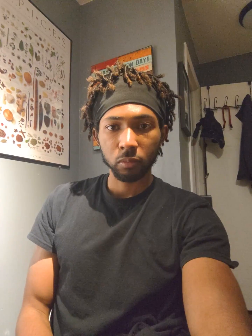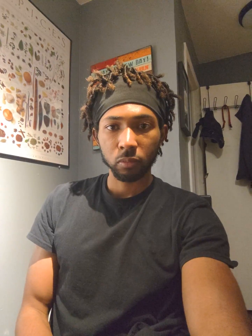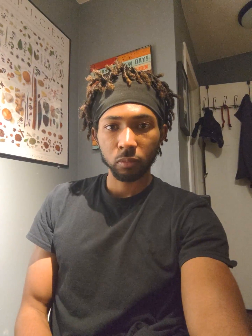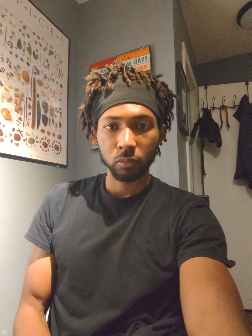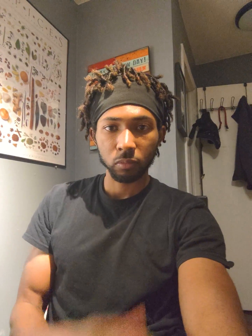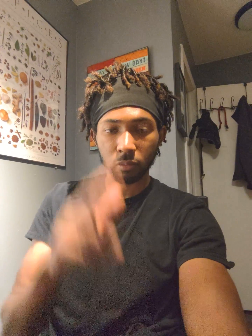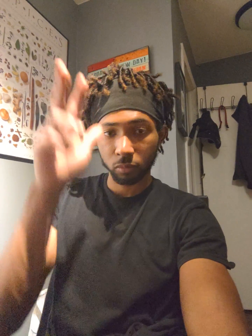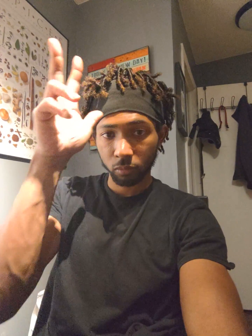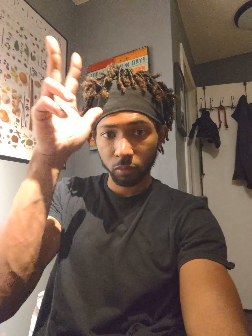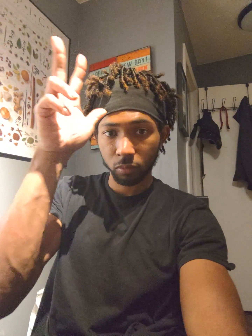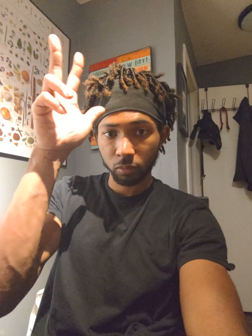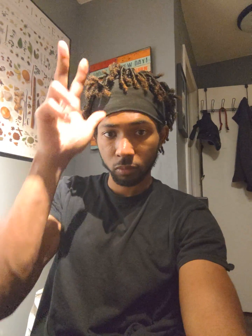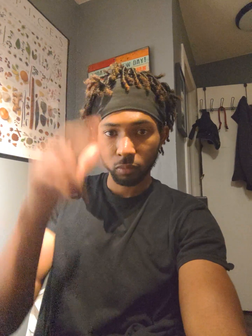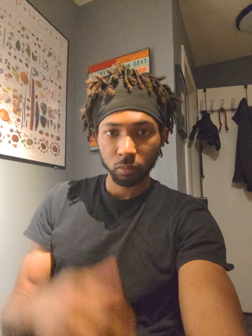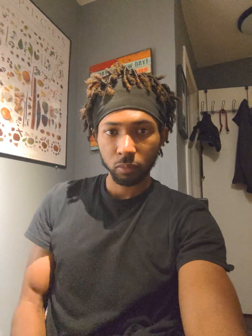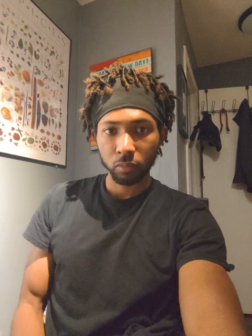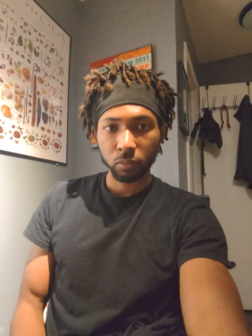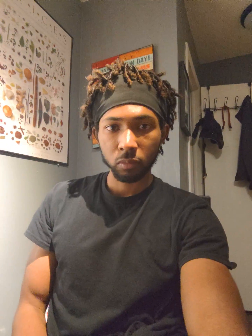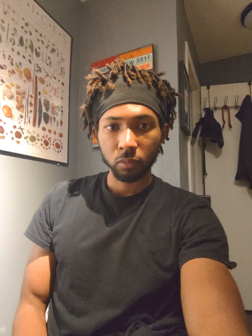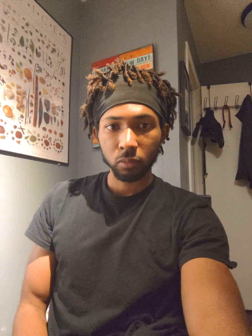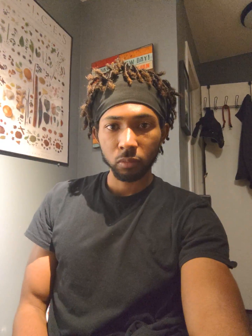rooster